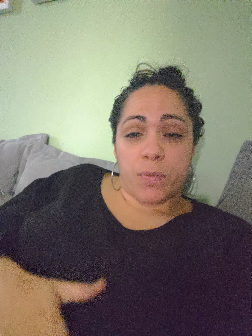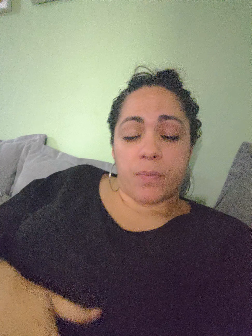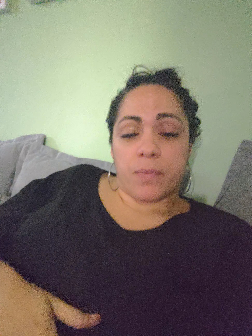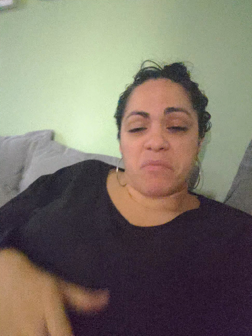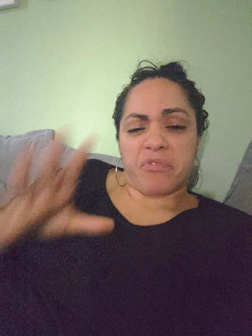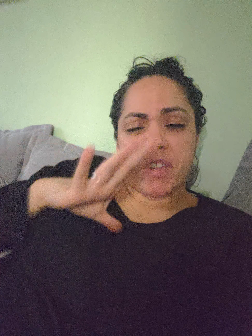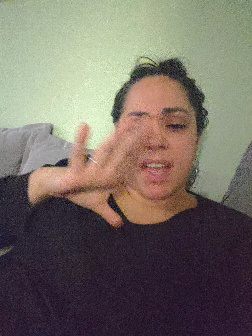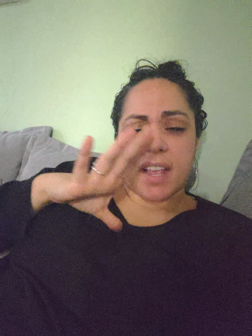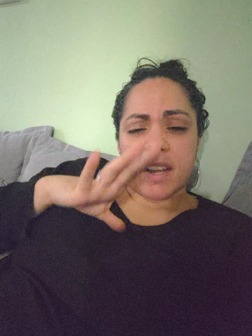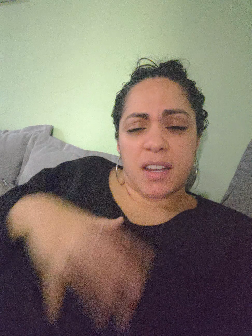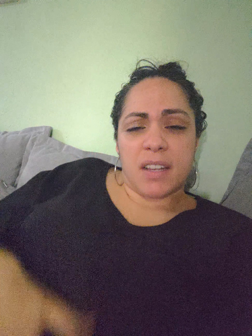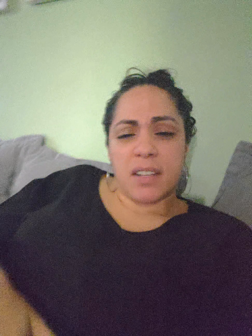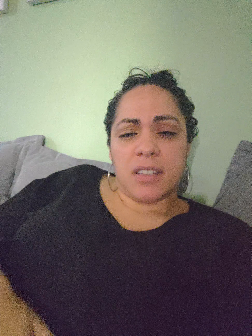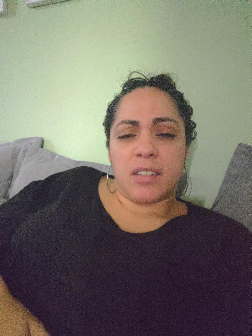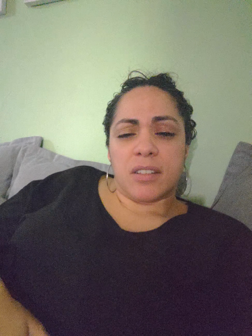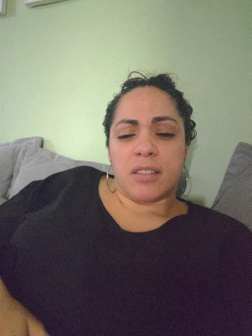fine